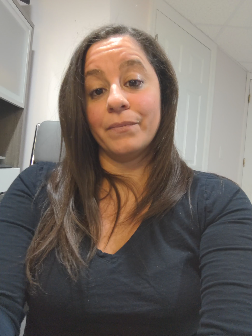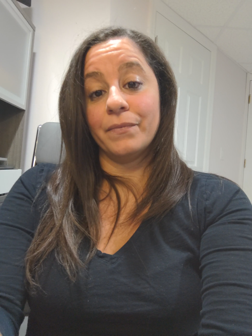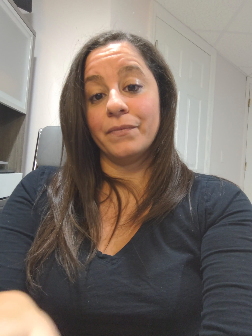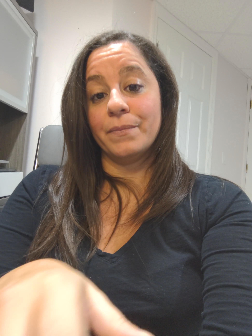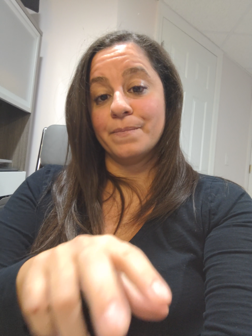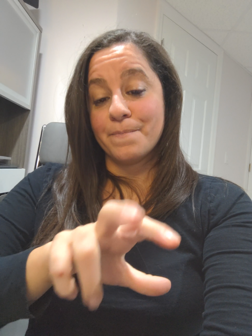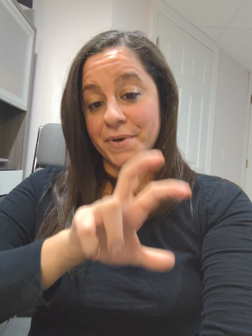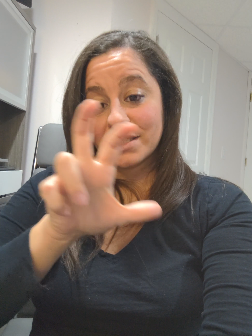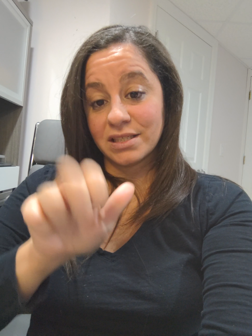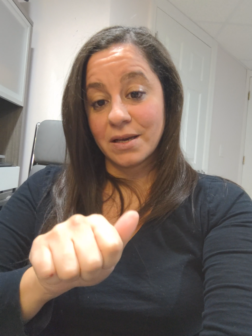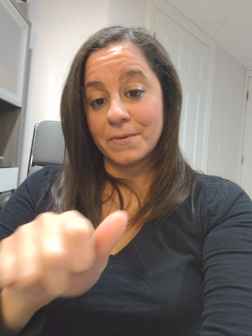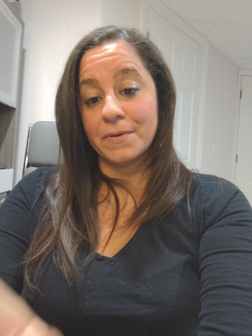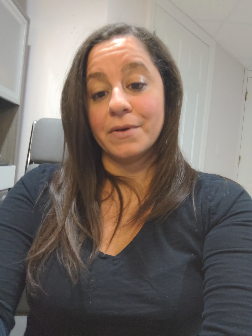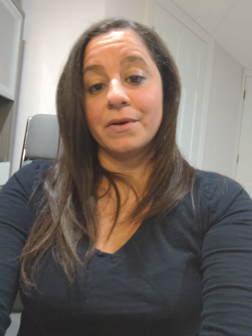pizza